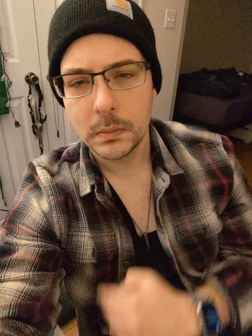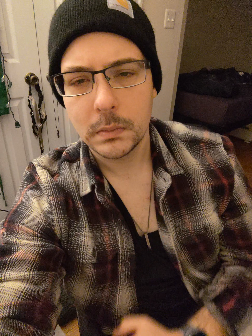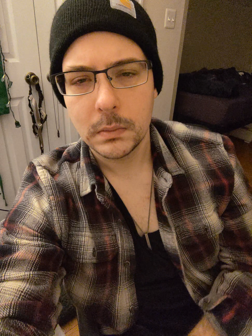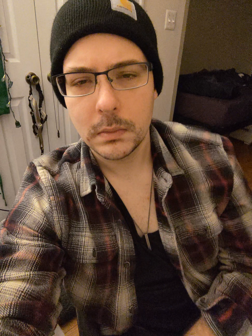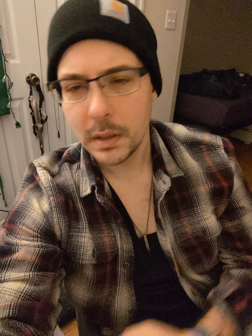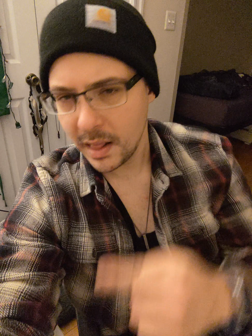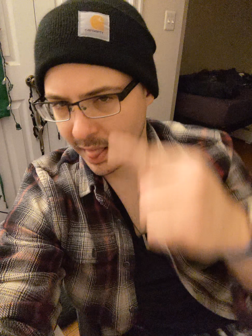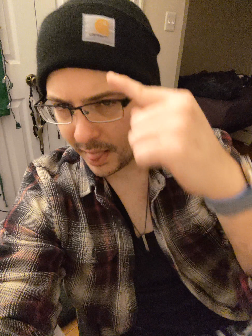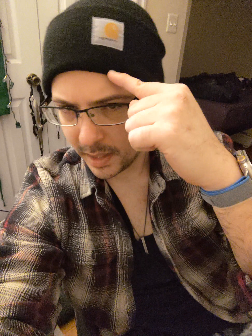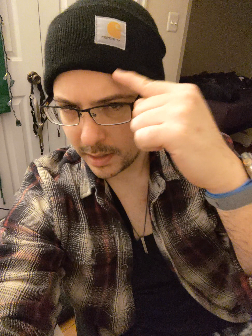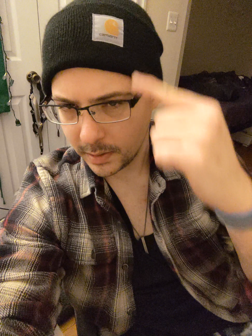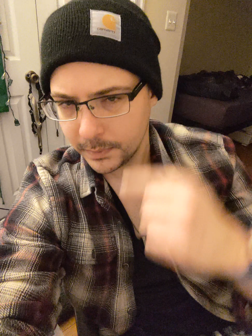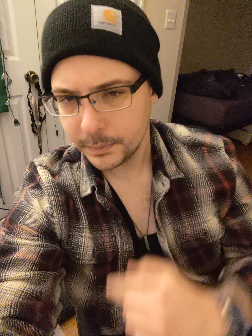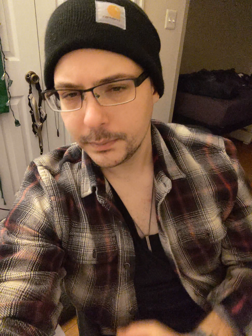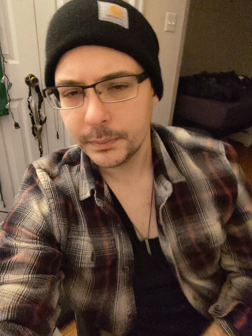think